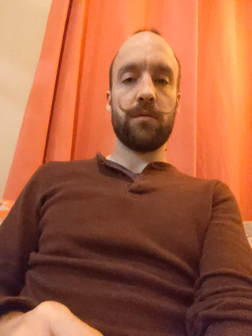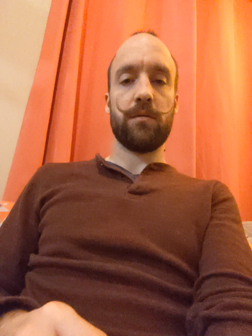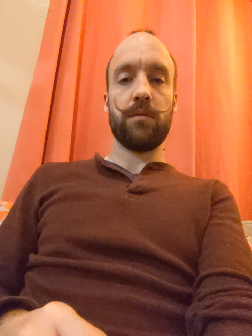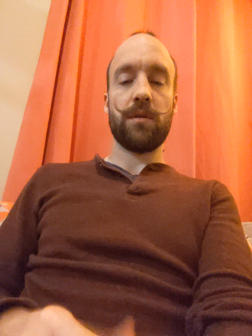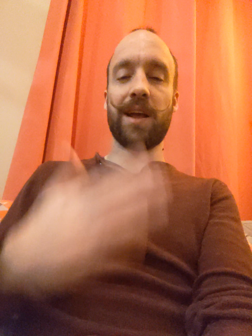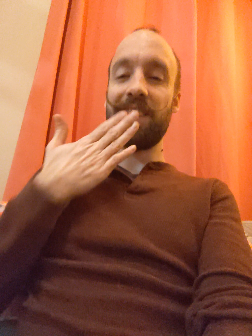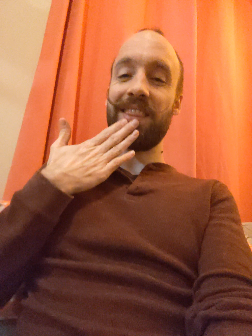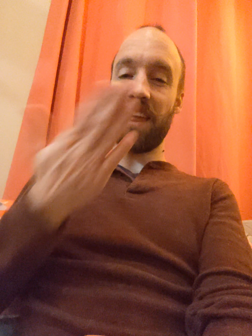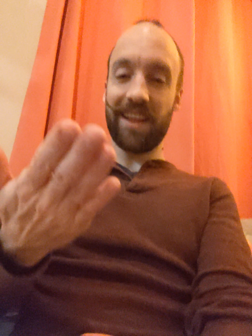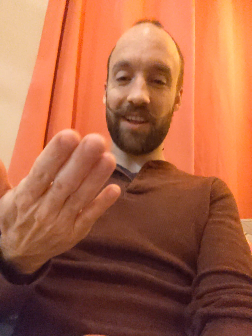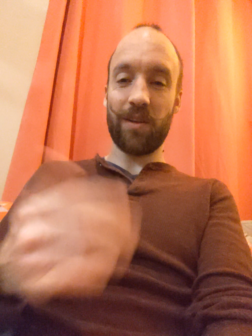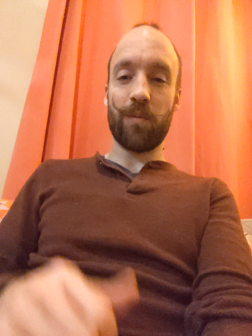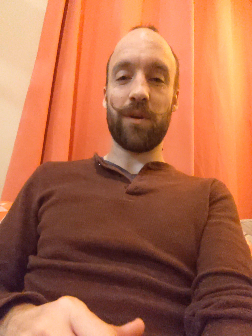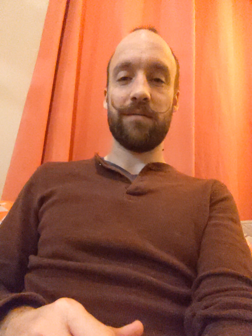thank you